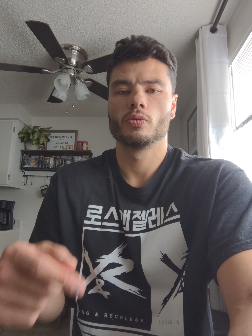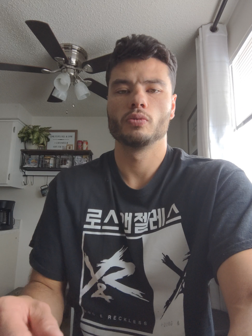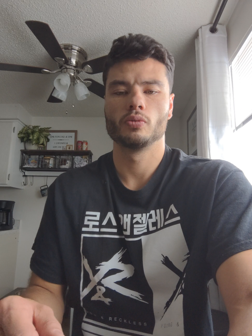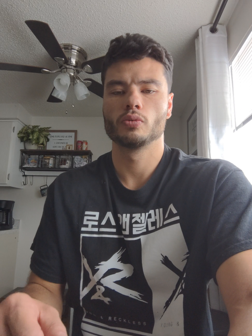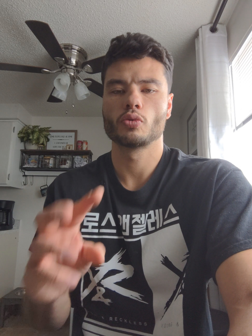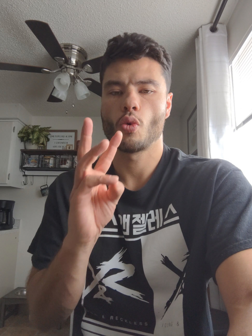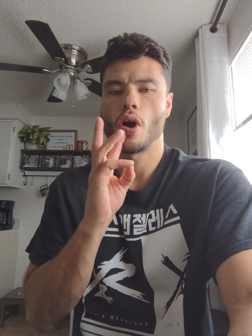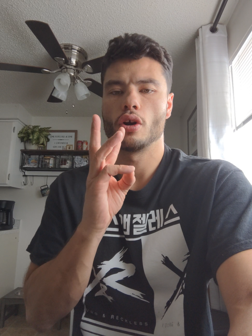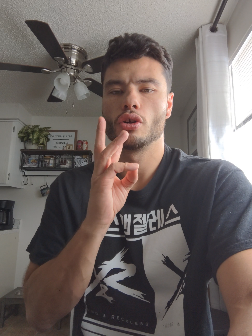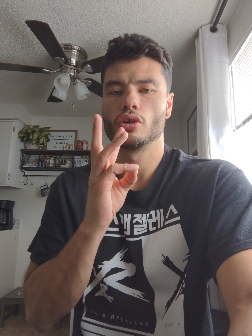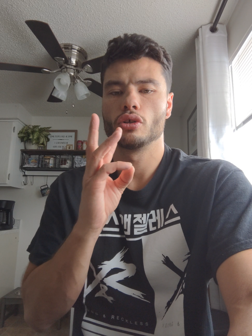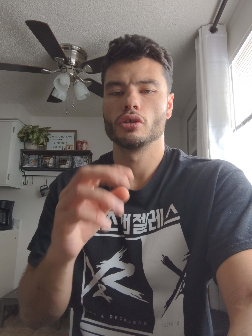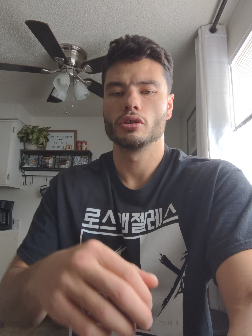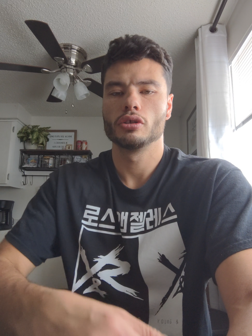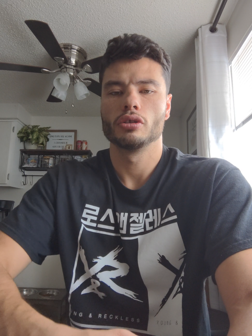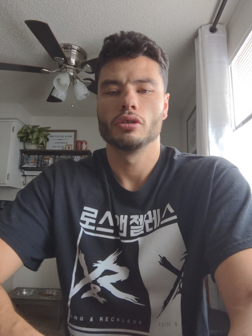water